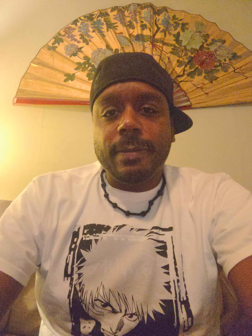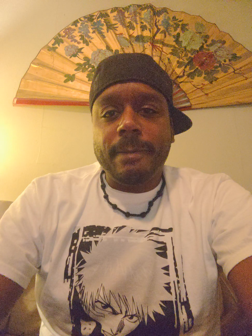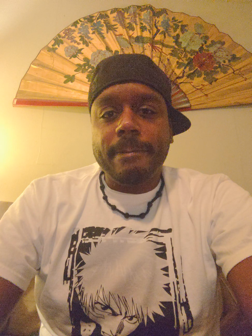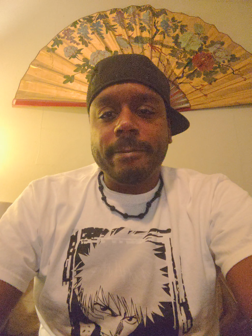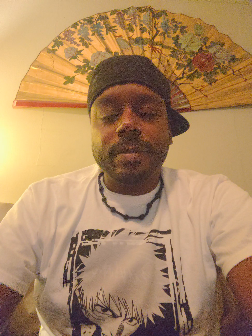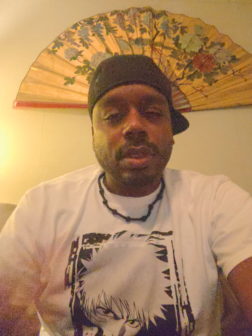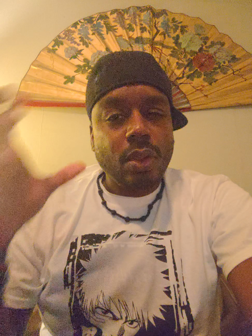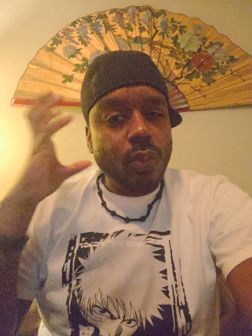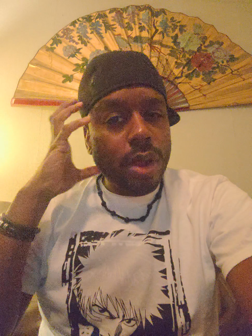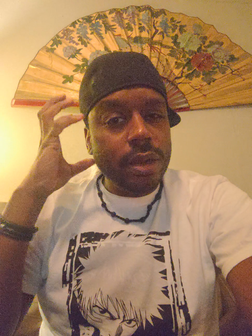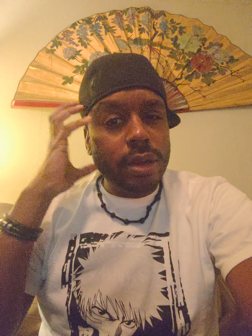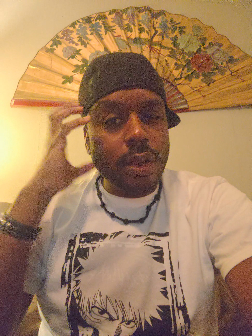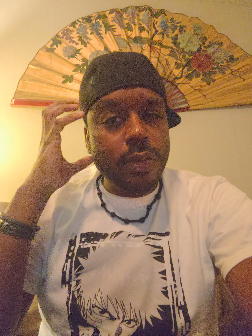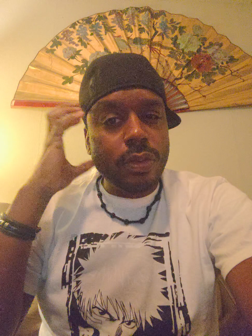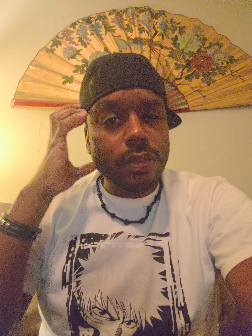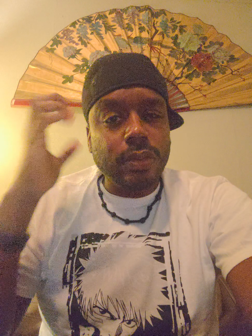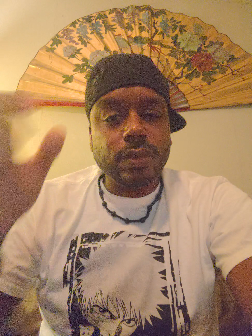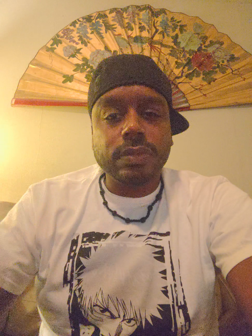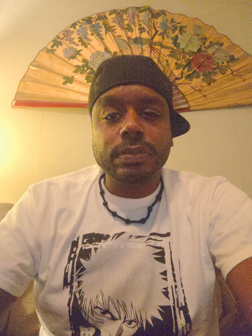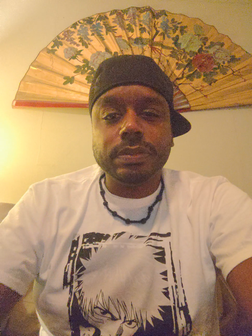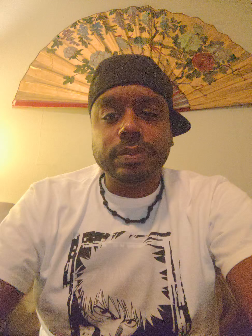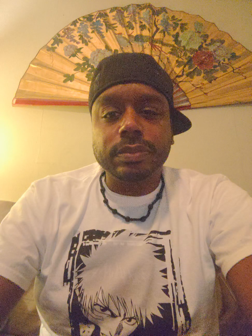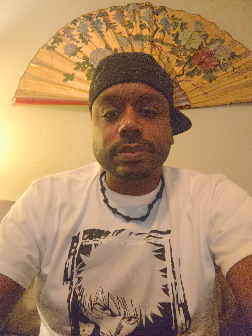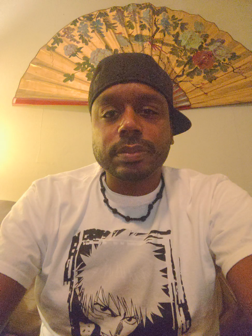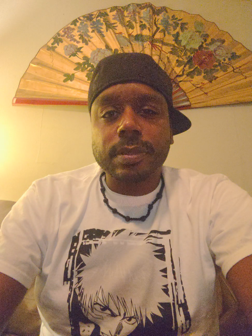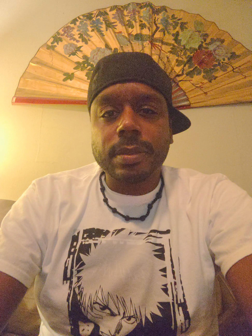radio